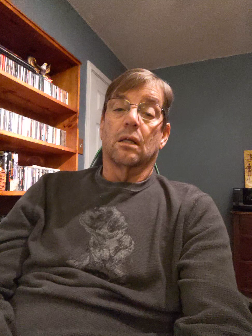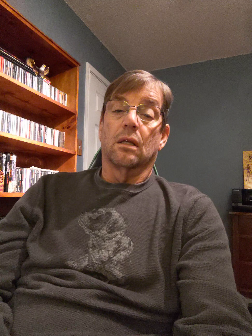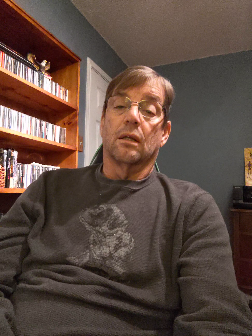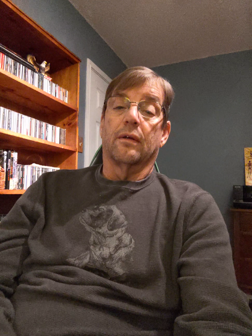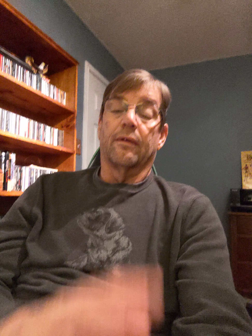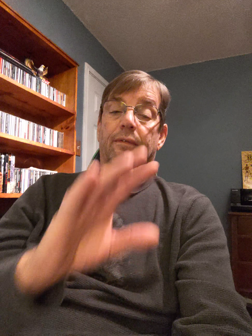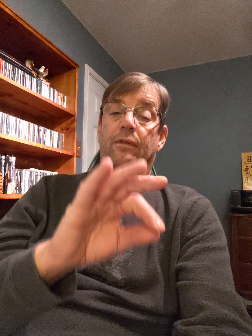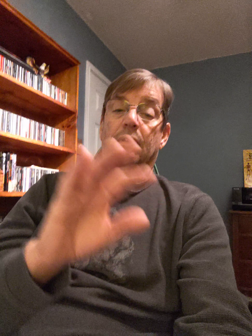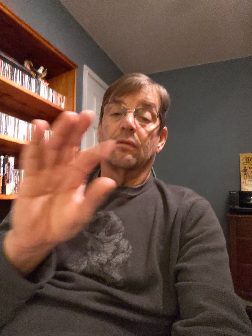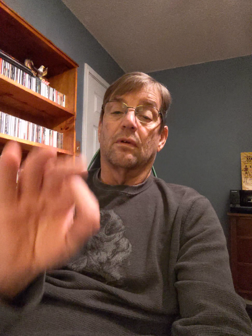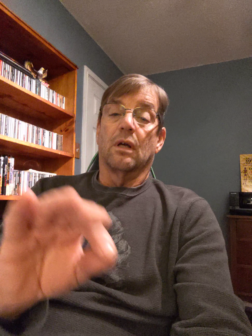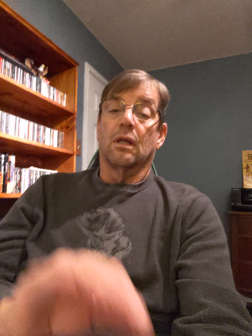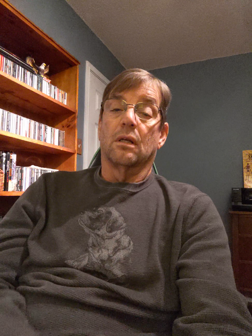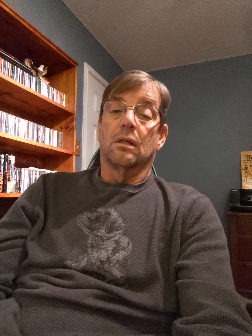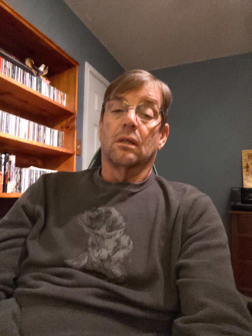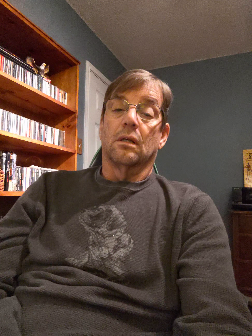french fries